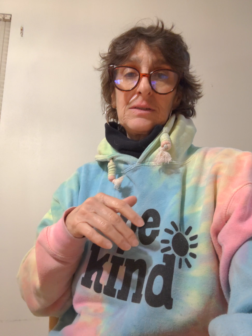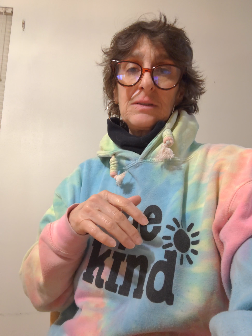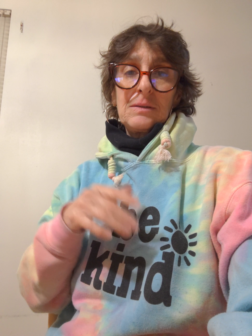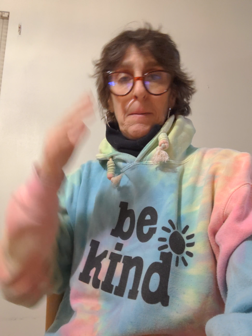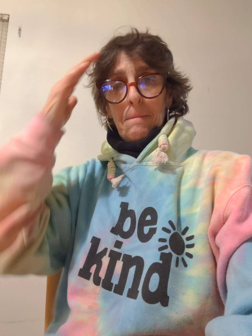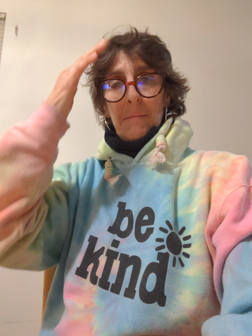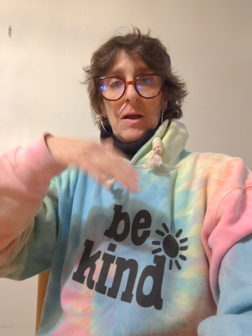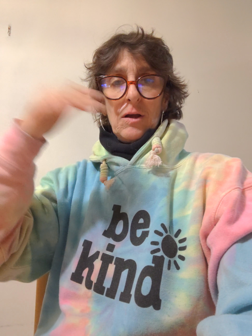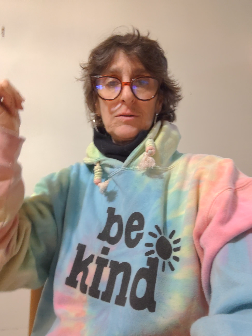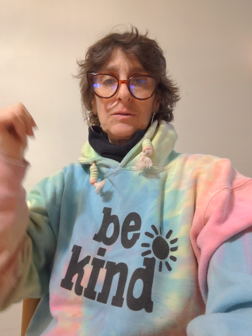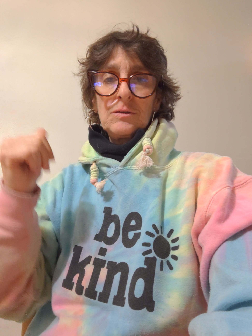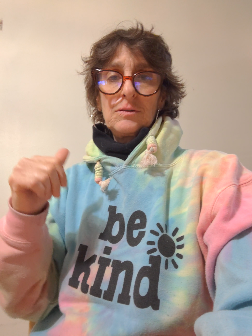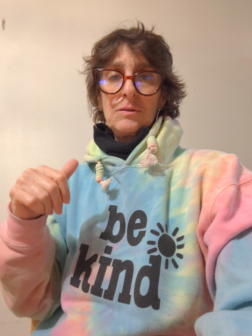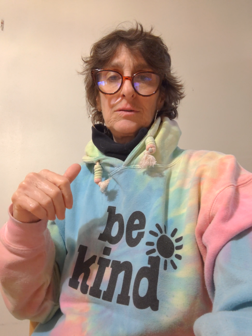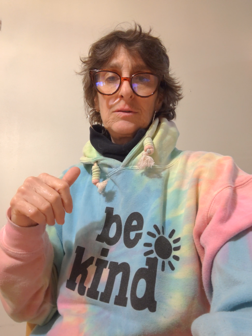because